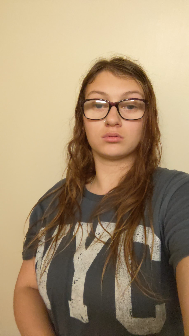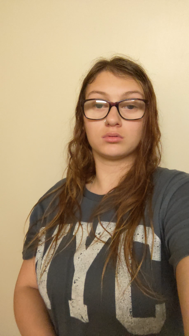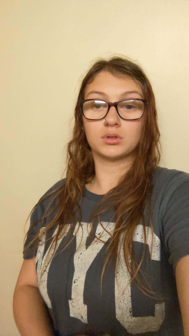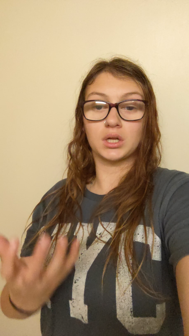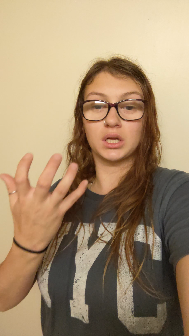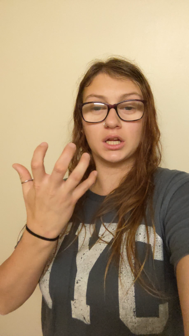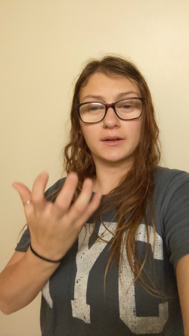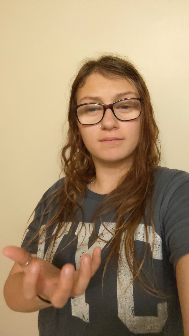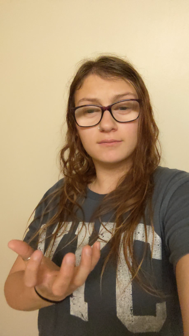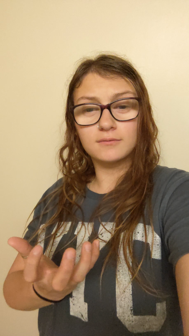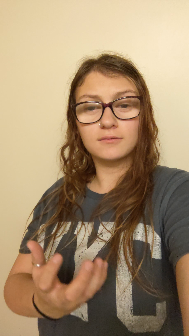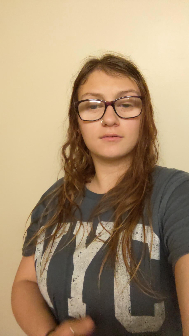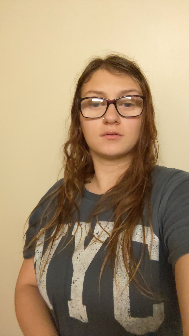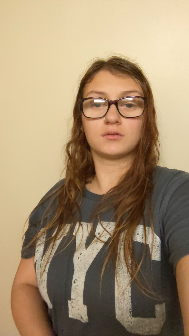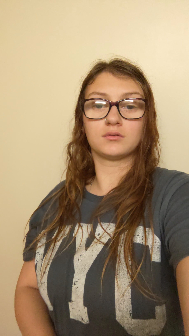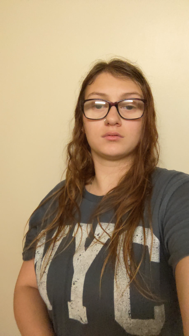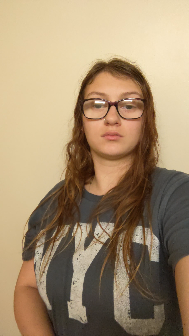heavy